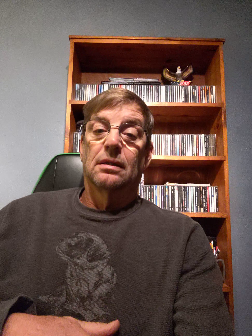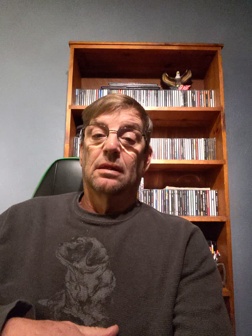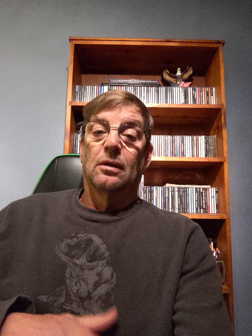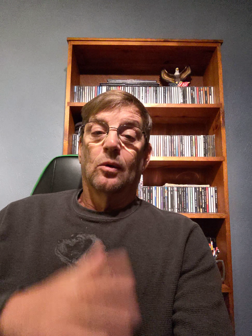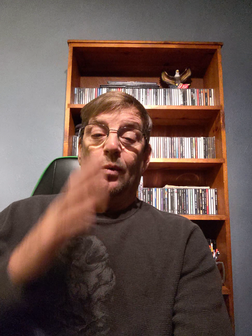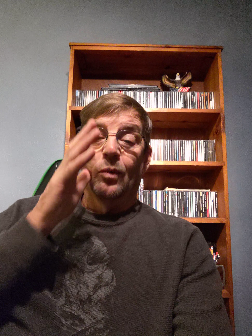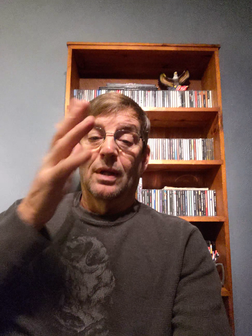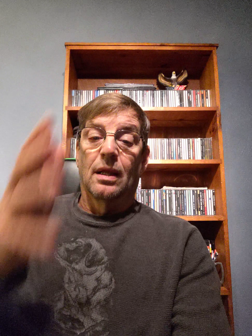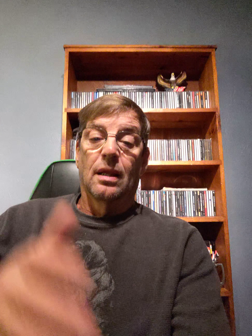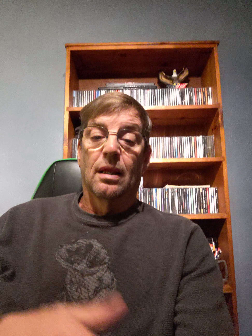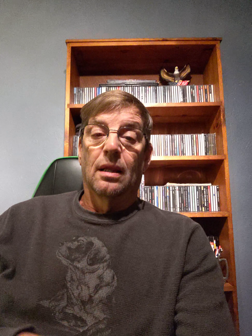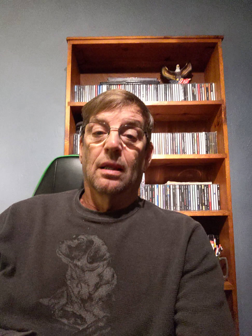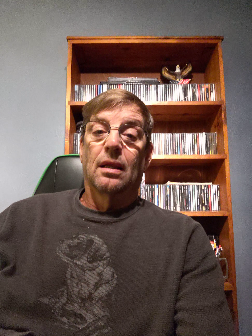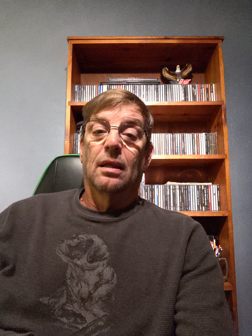will